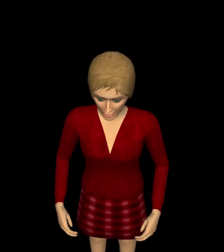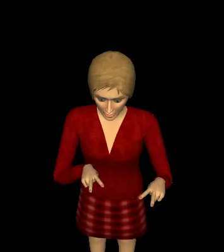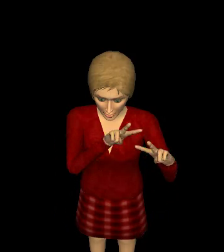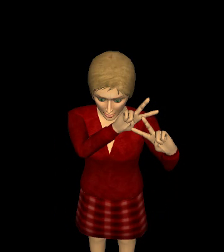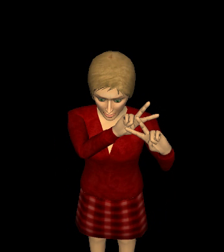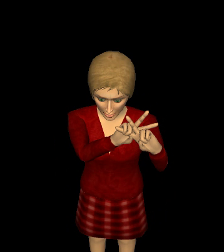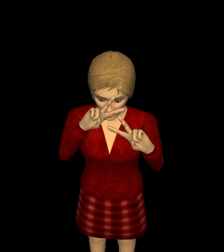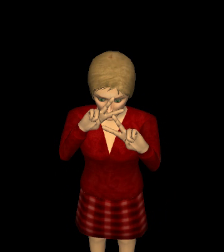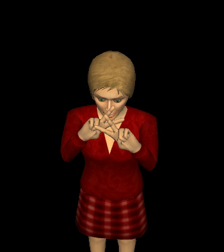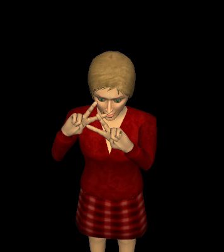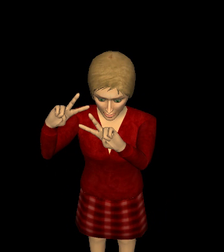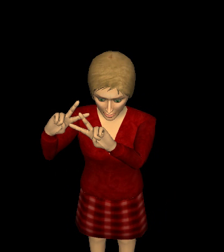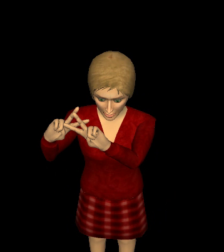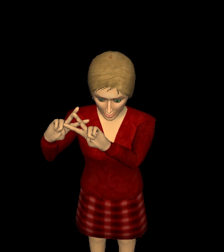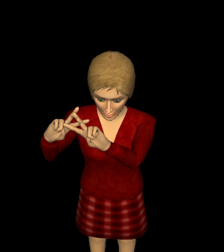نجمة